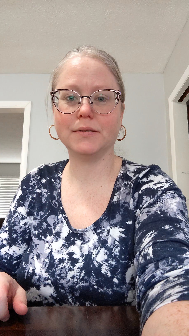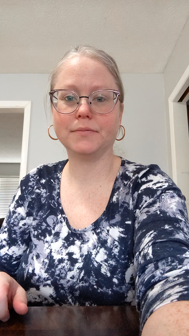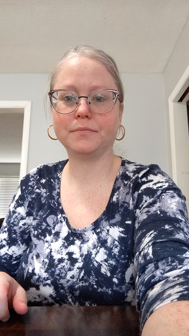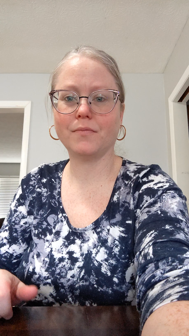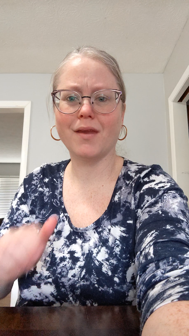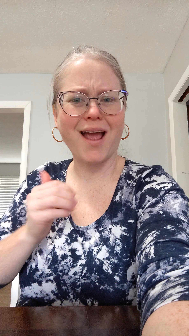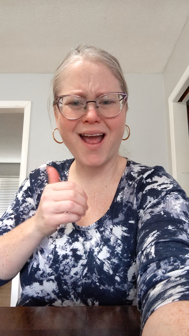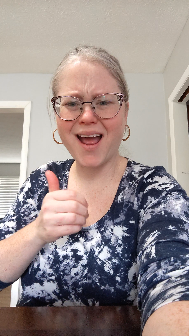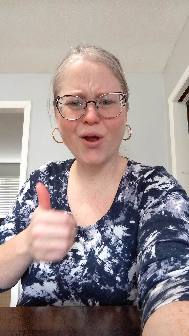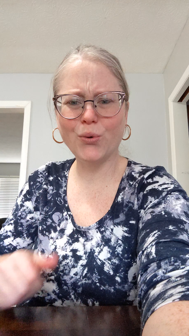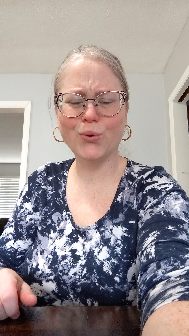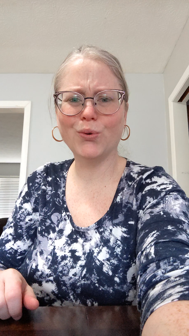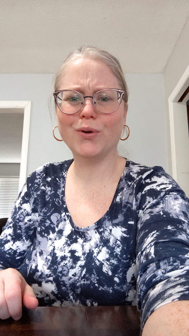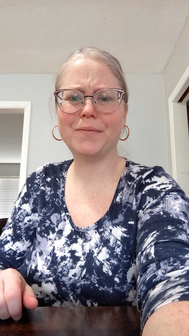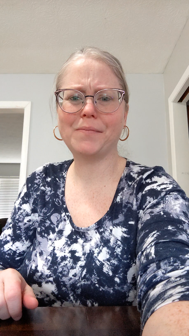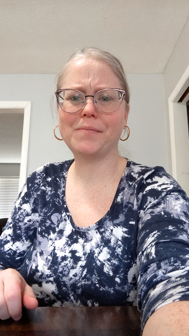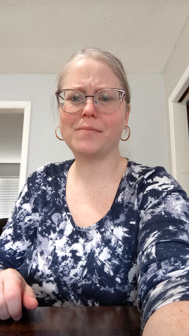how